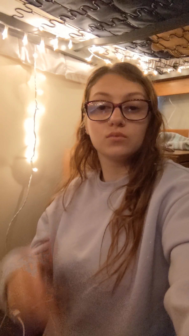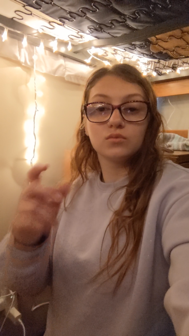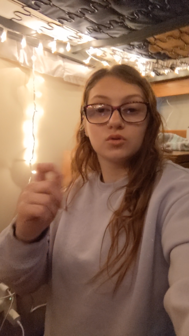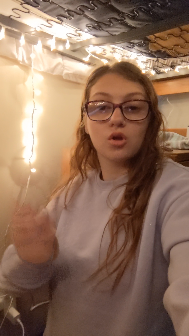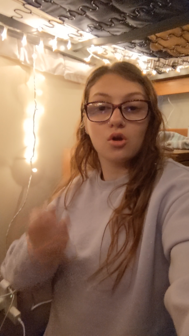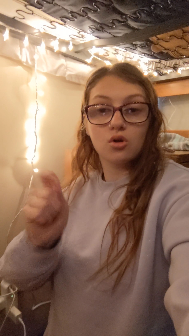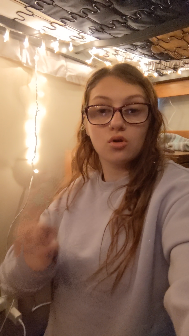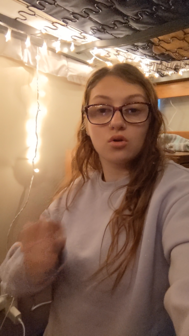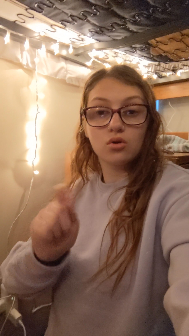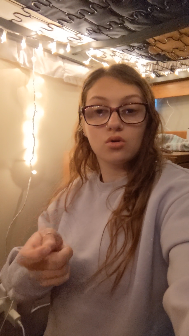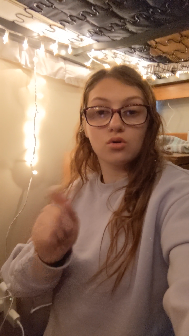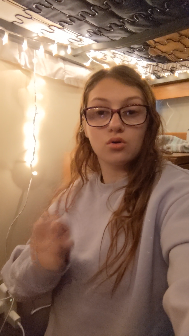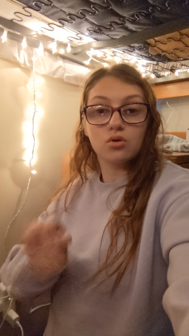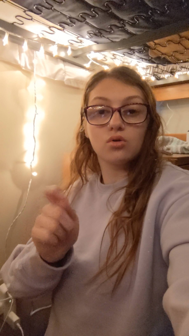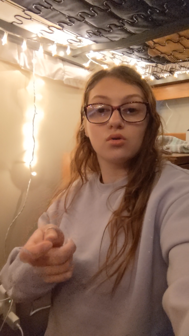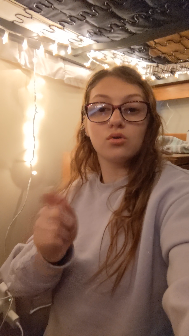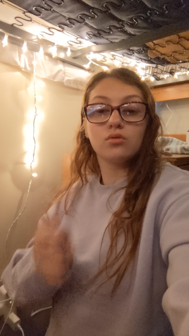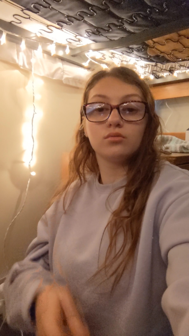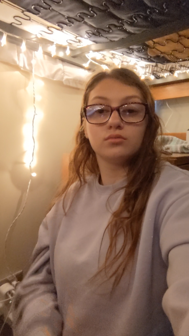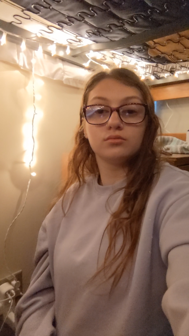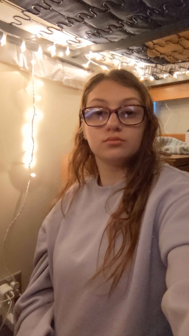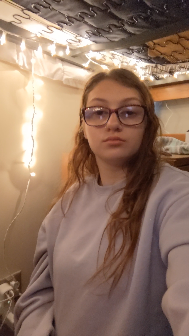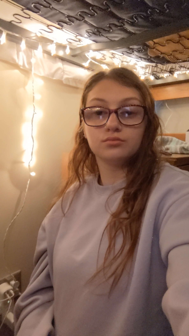cart